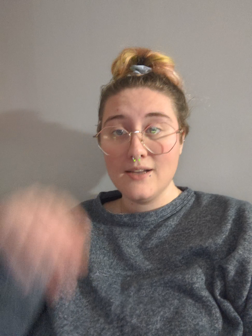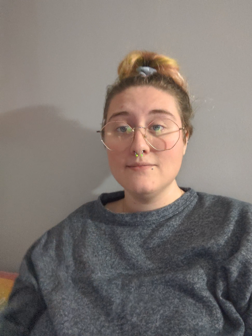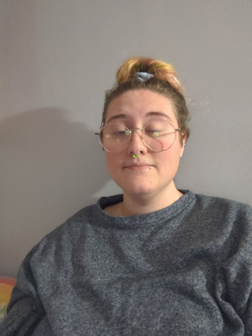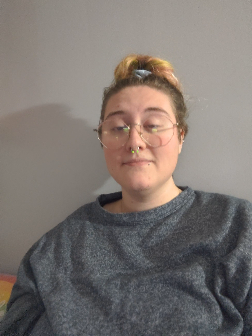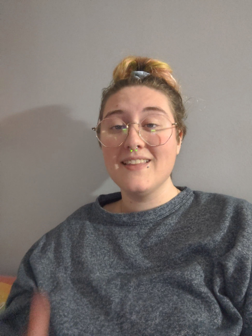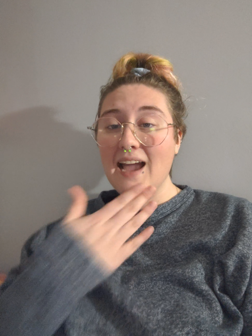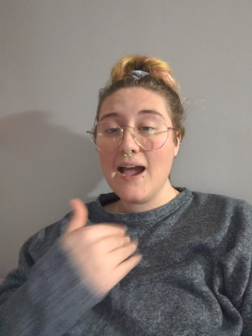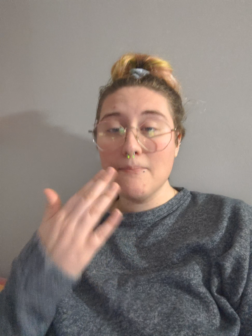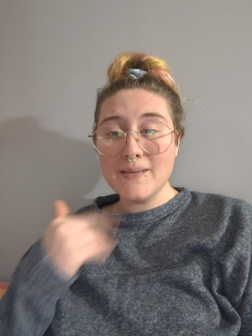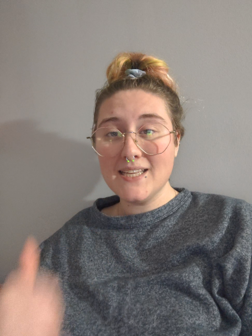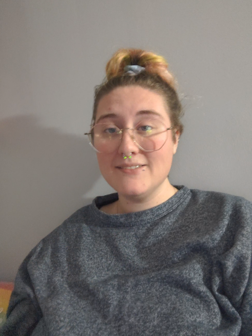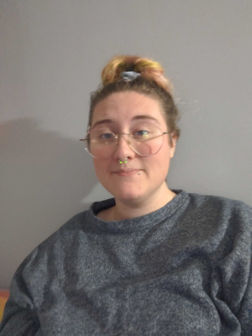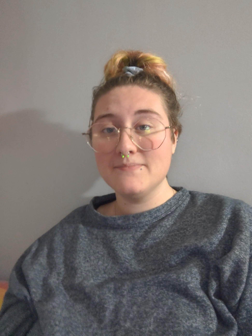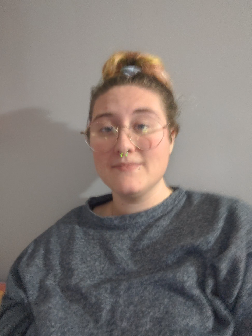napkin